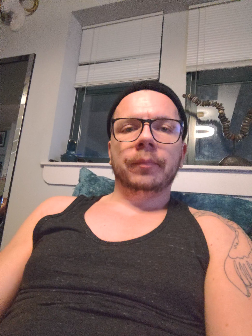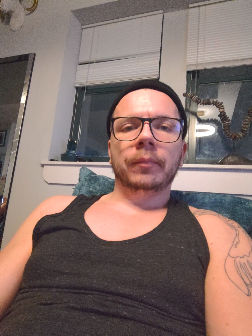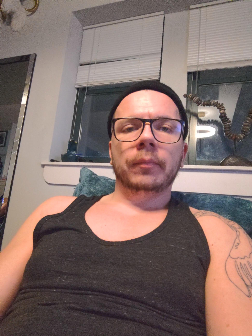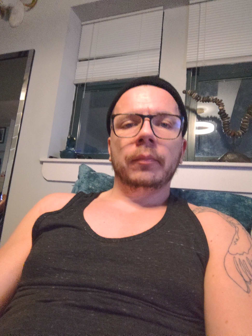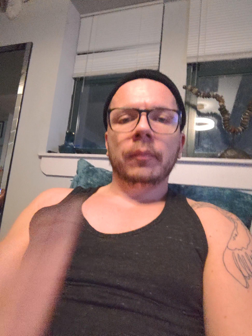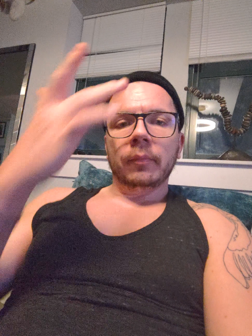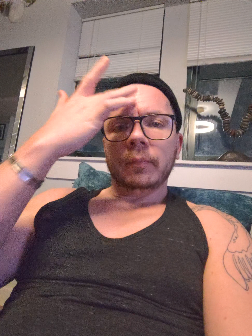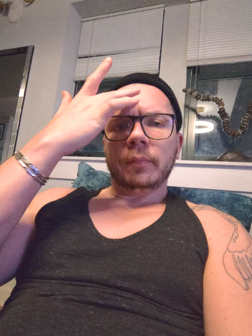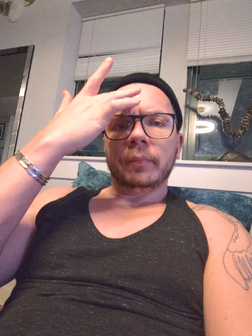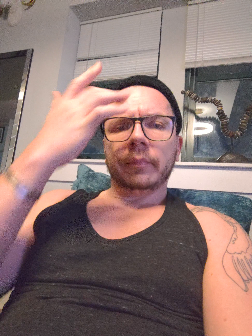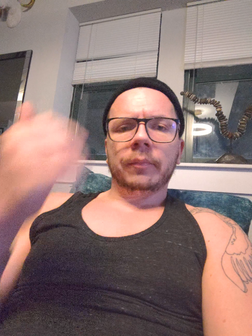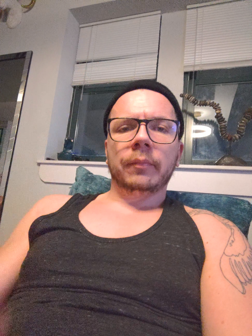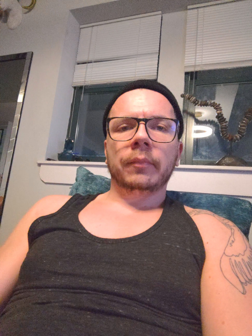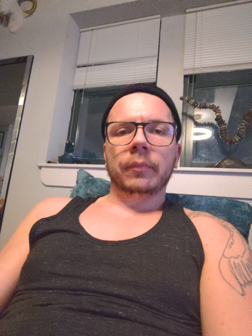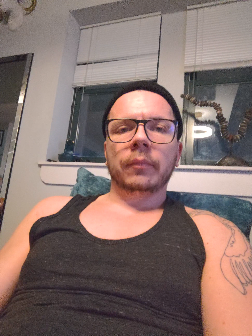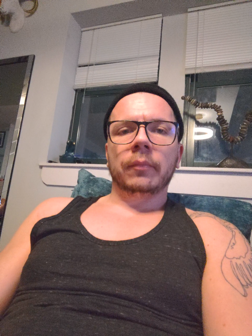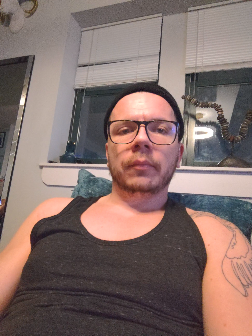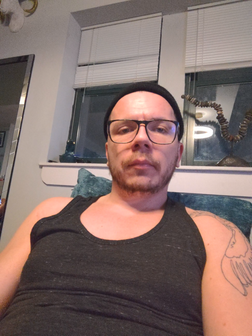sick